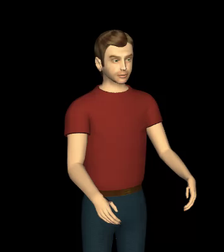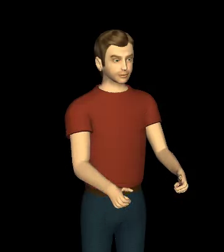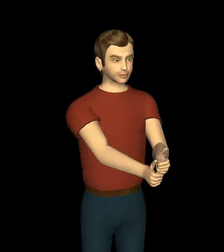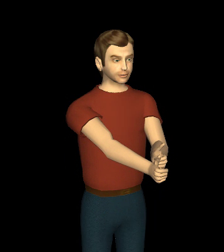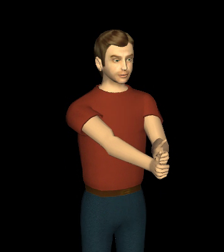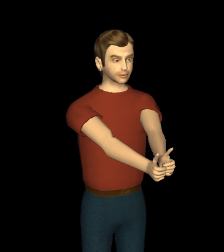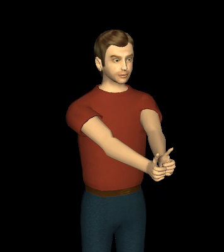يتابع